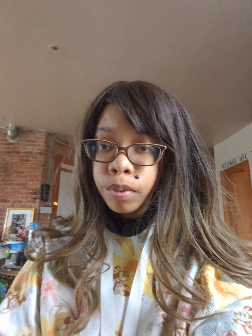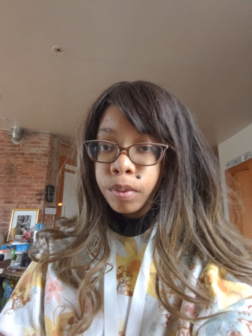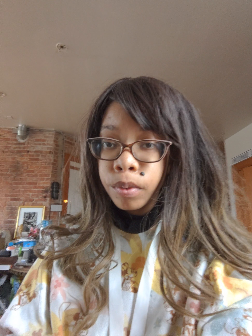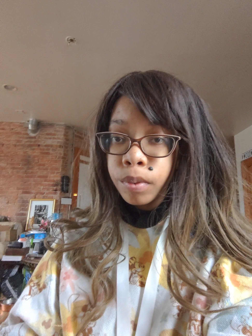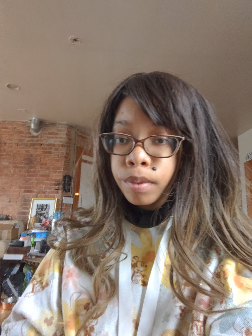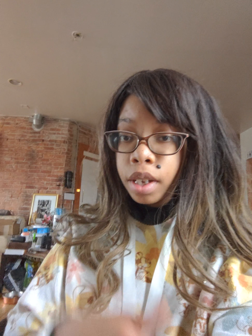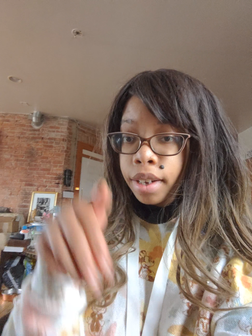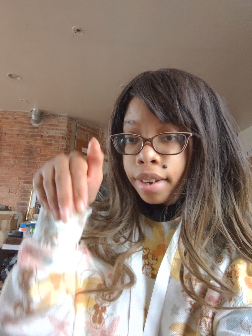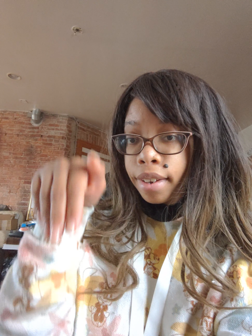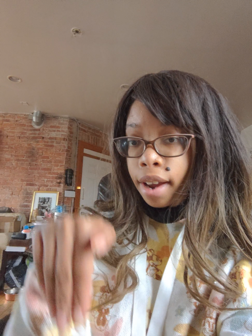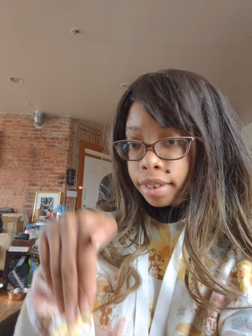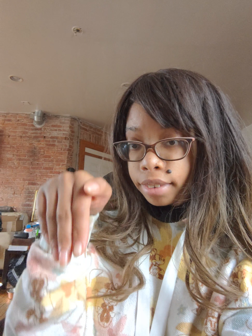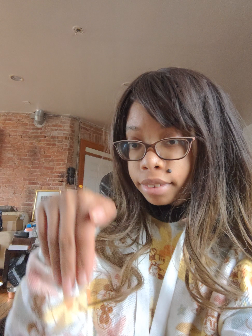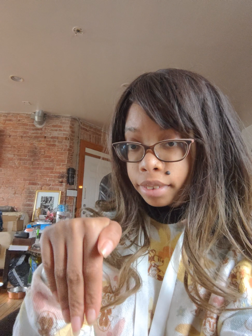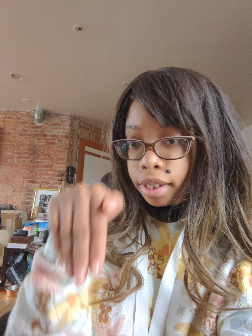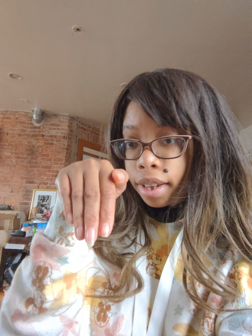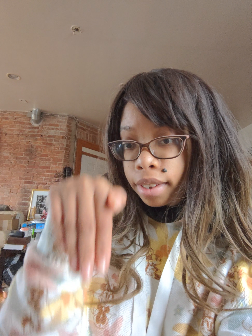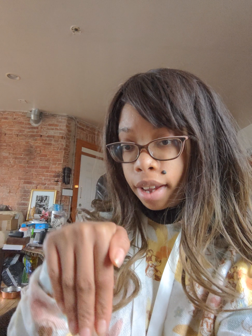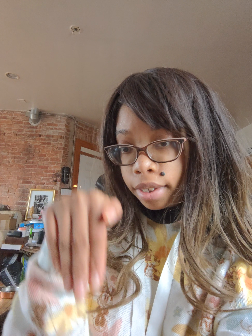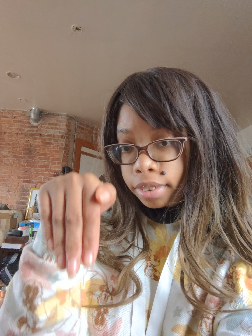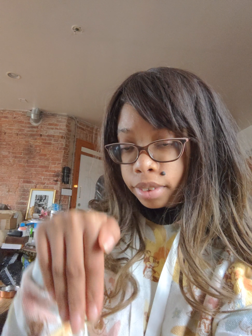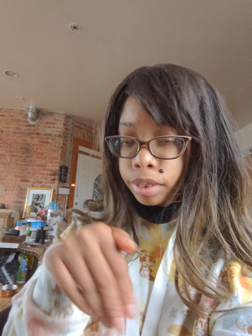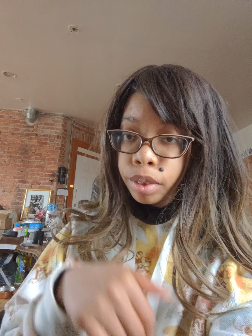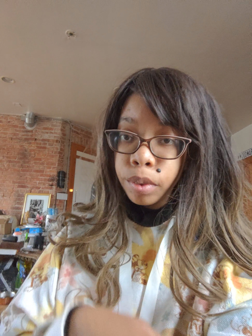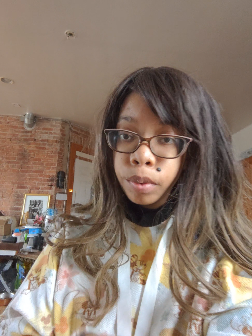night